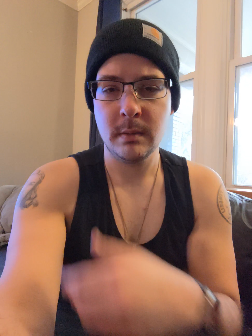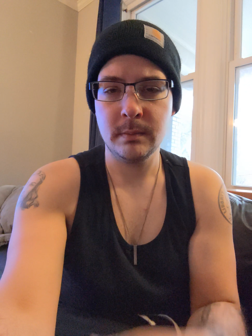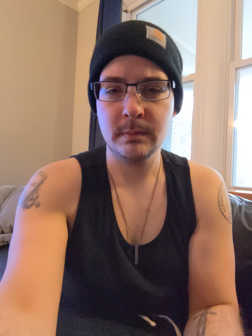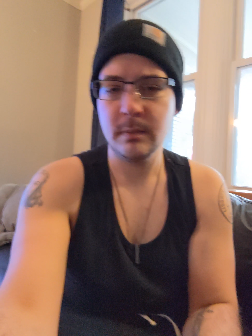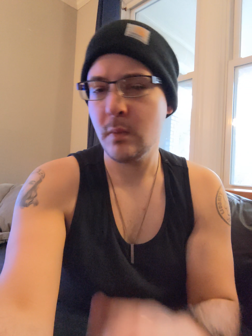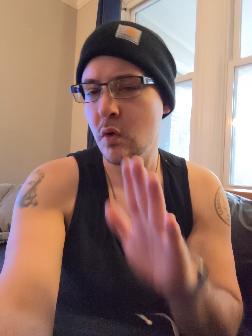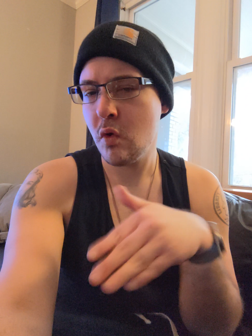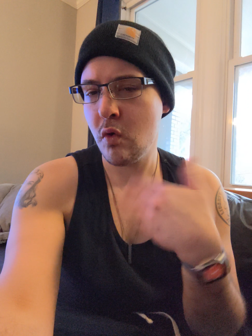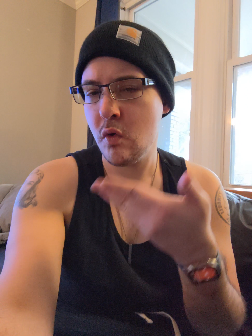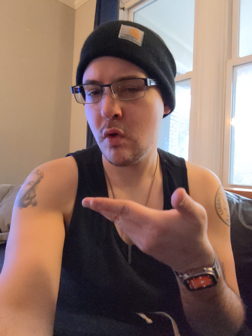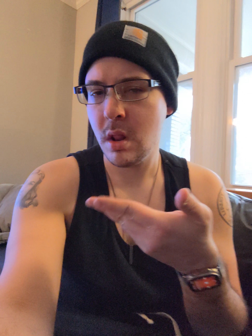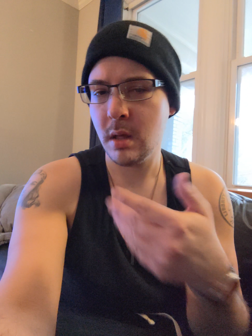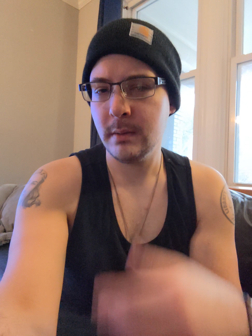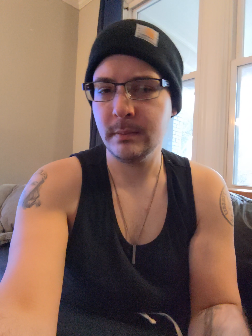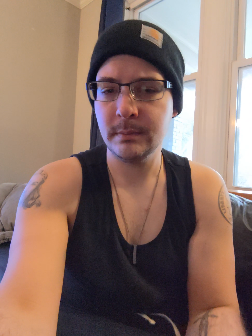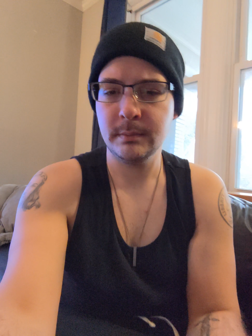all